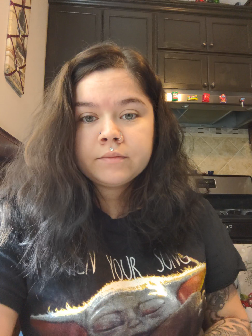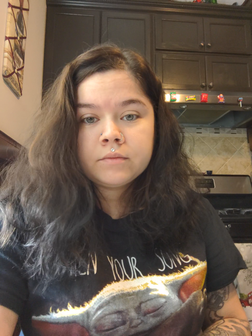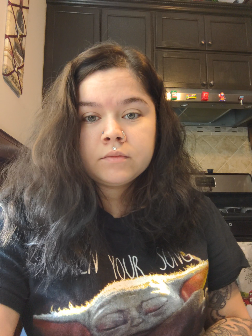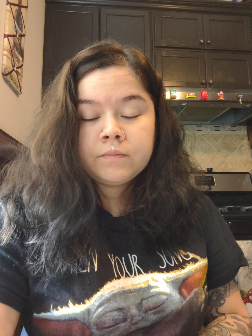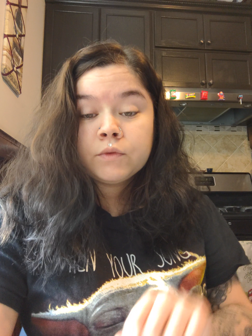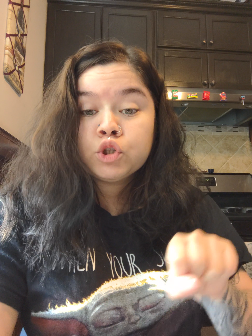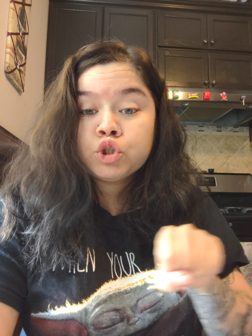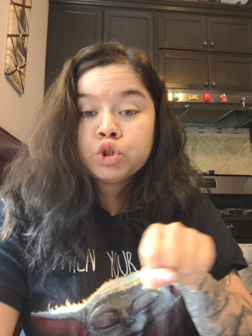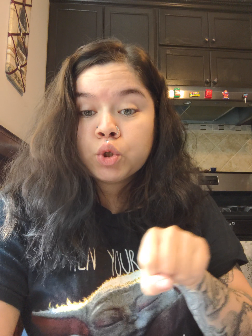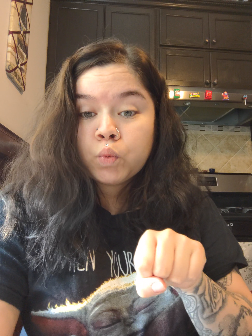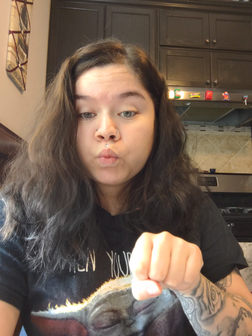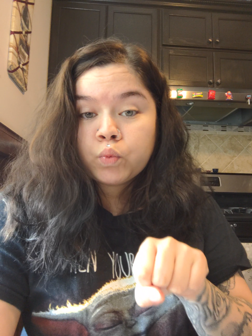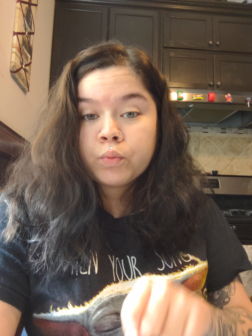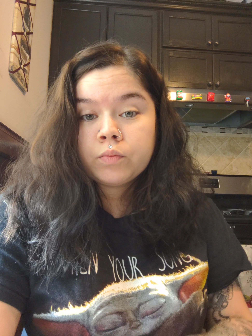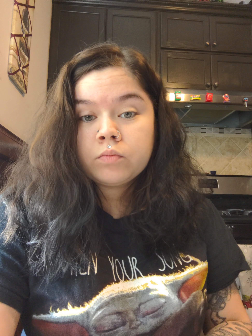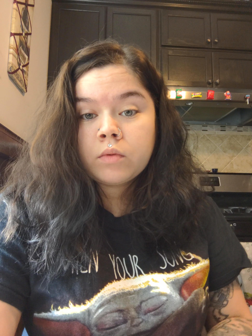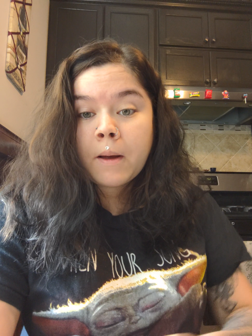shoe